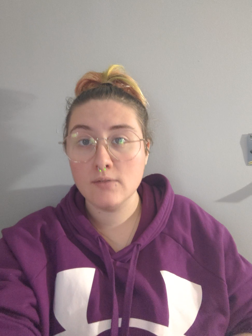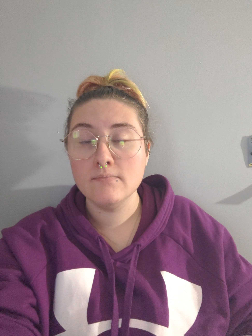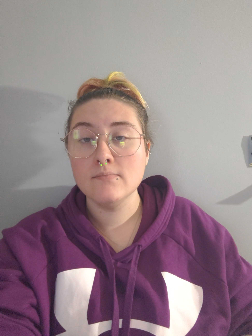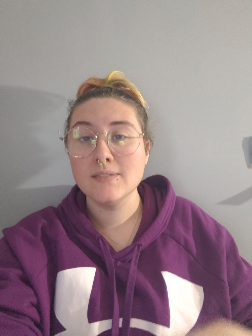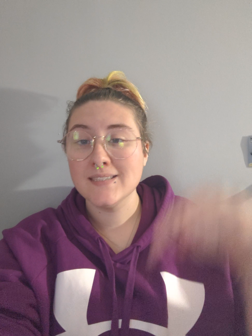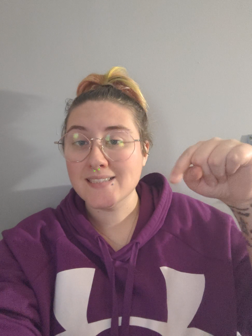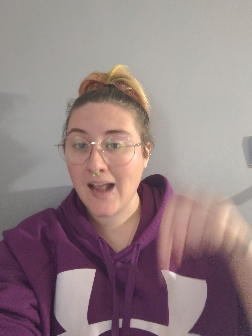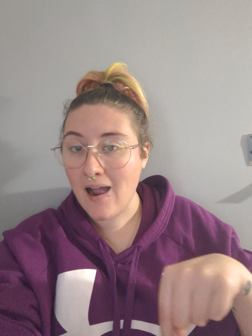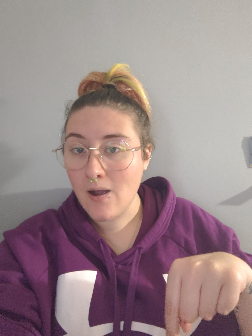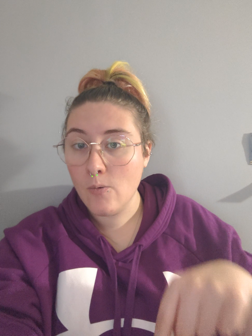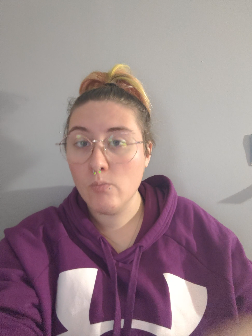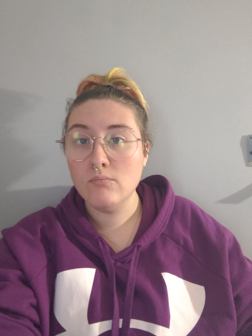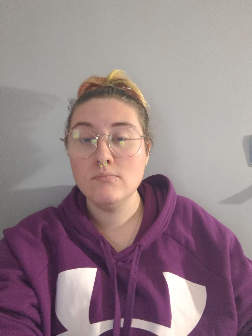down